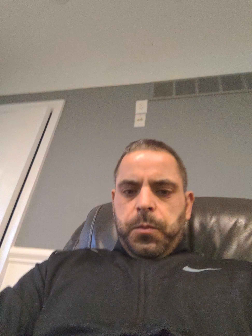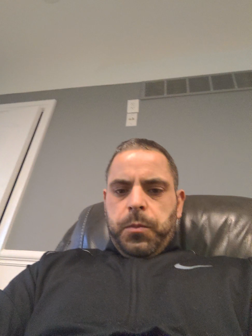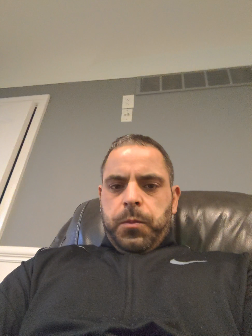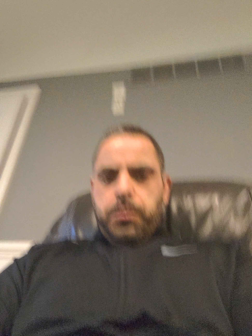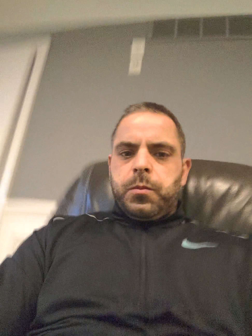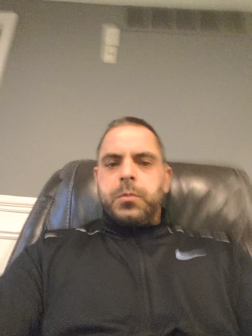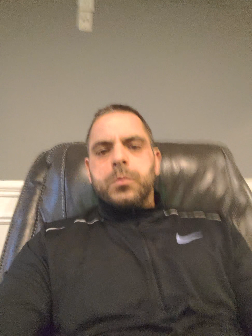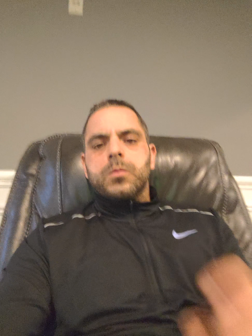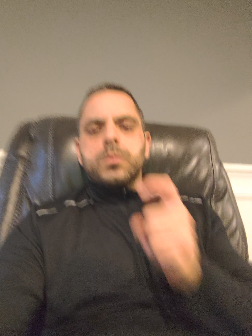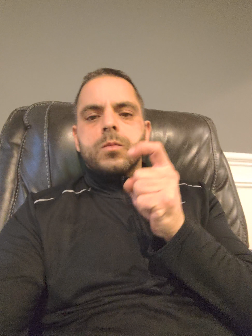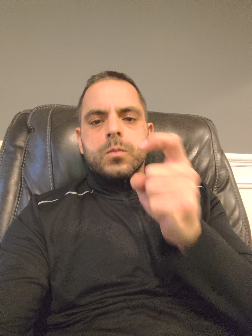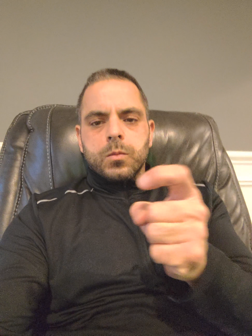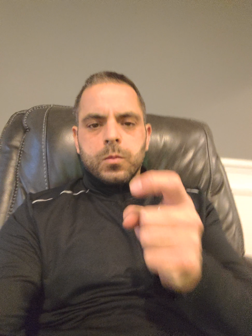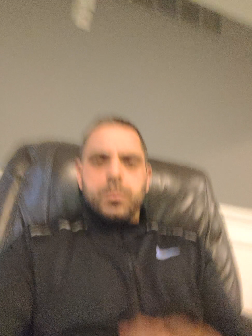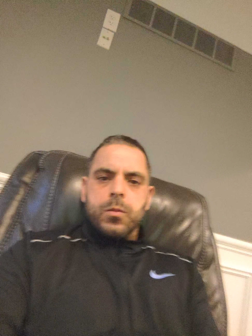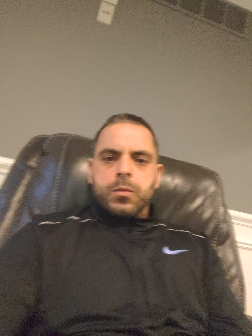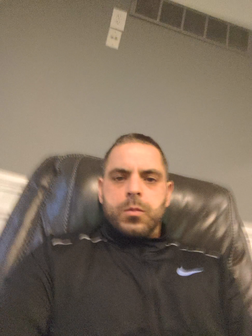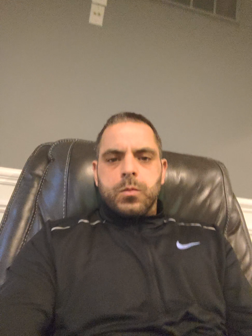give